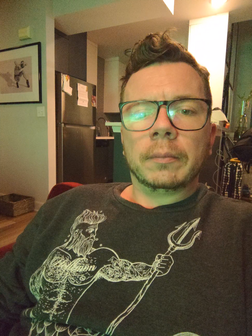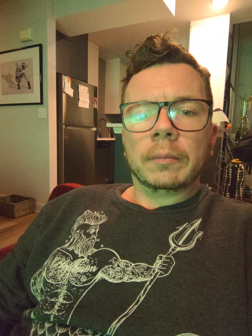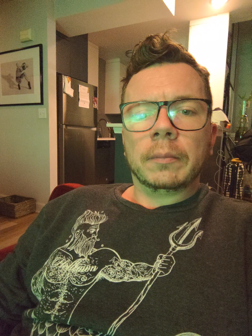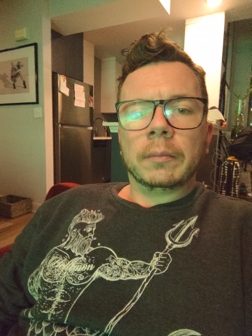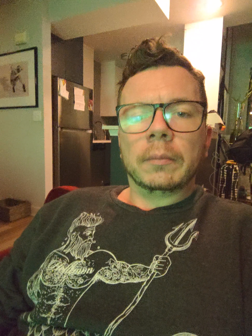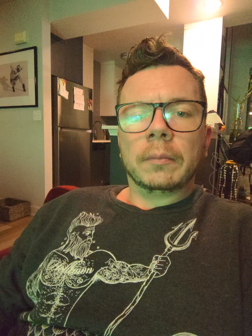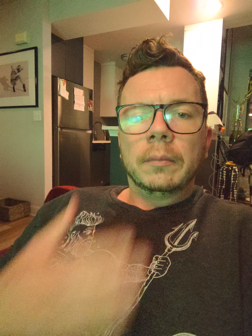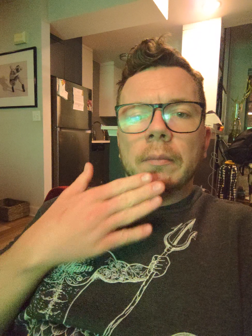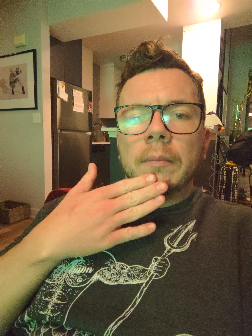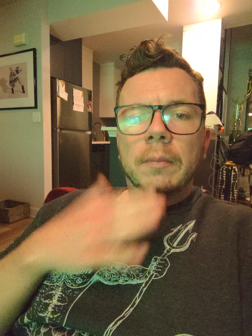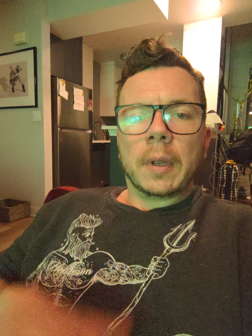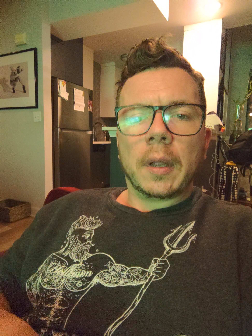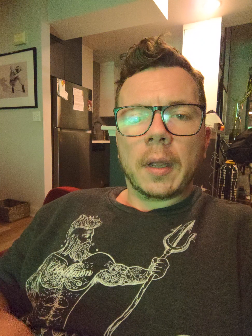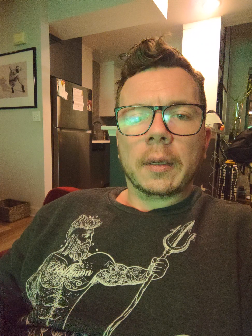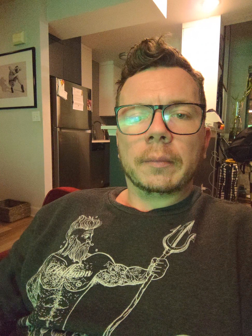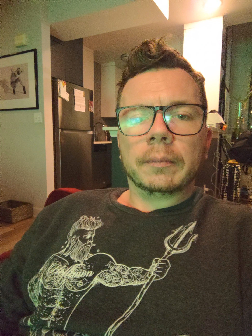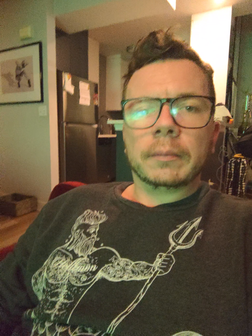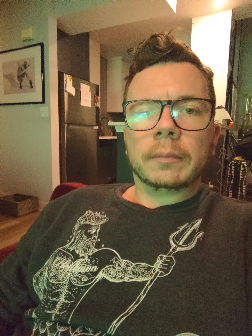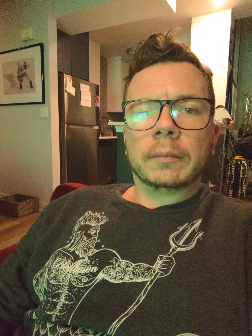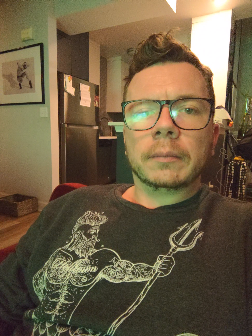bad